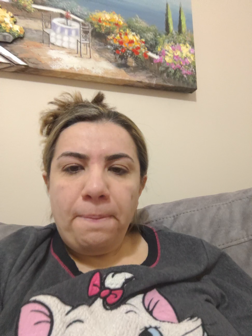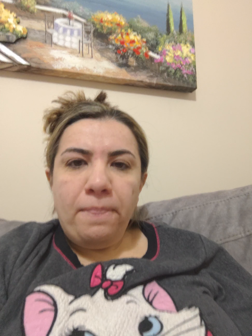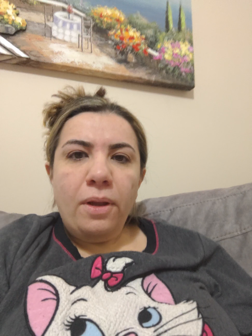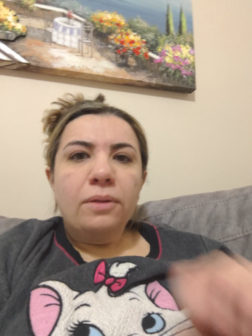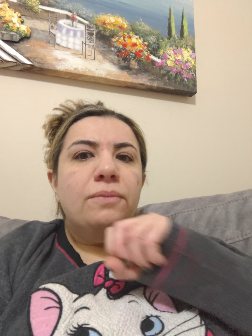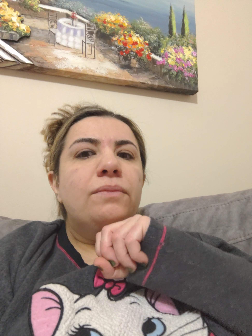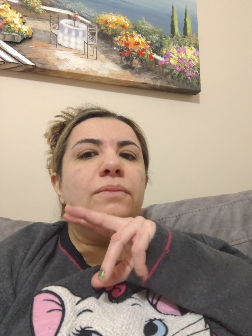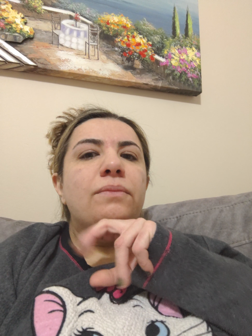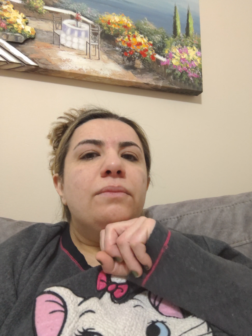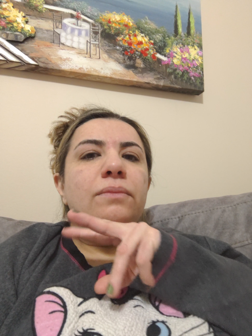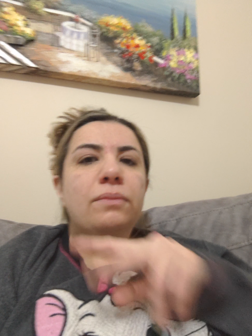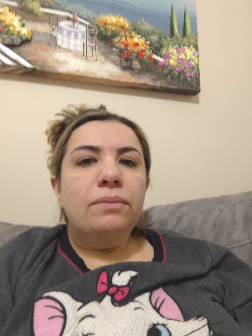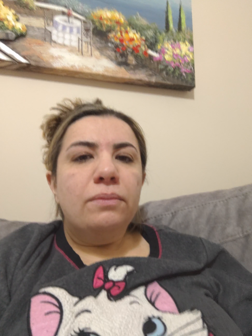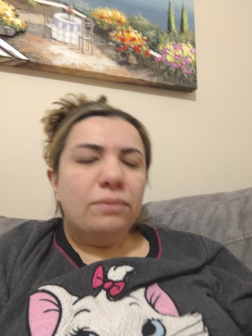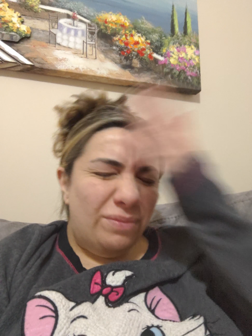flag